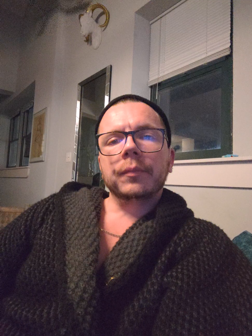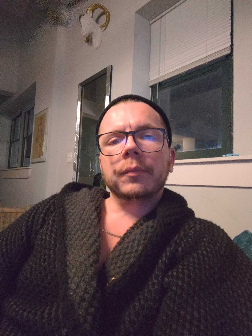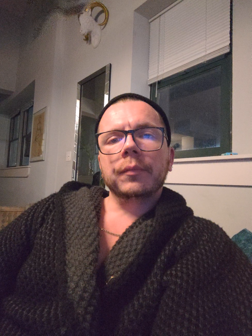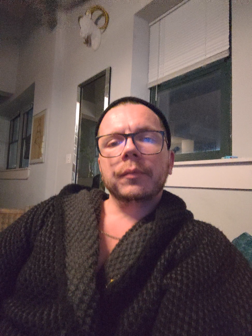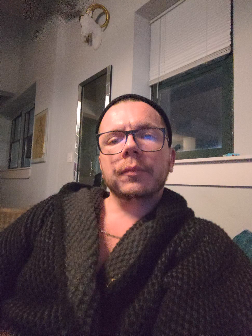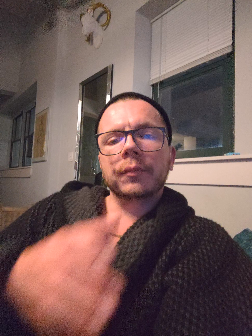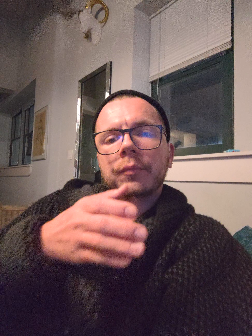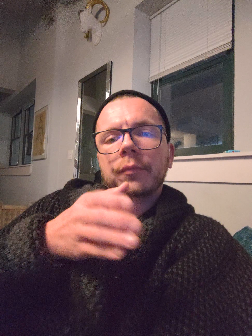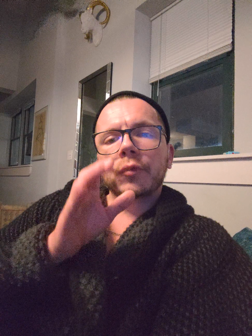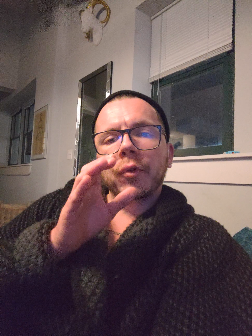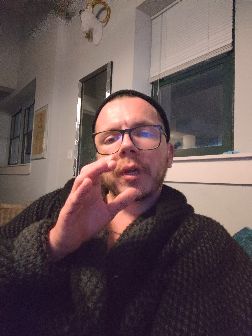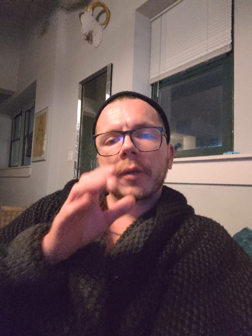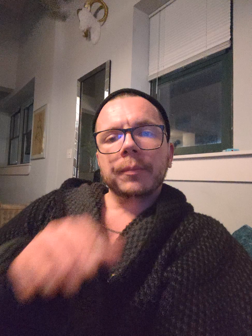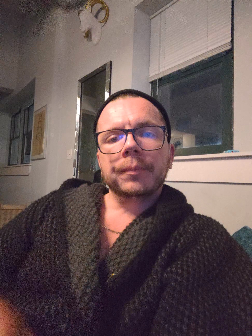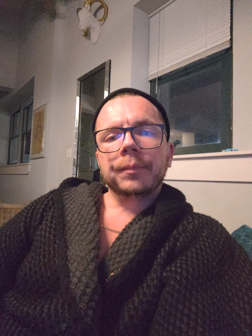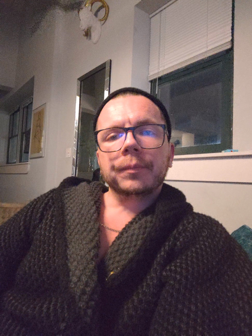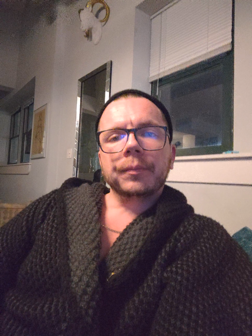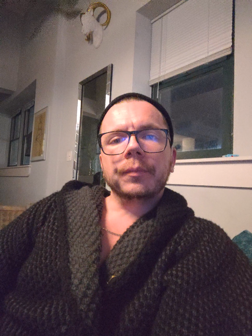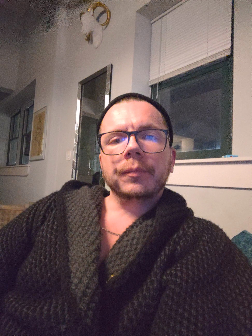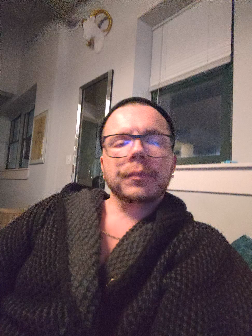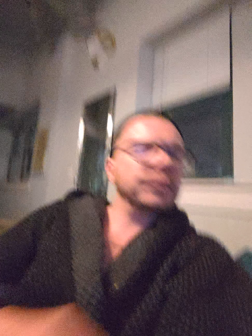drink